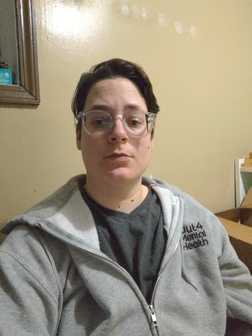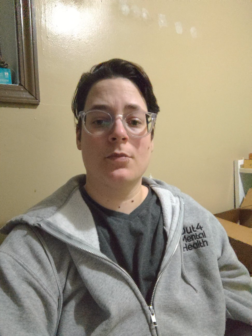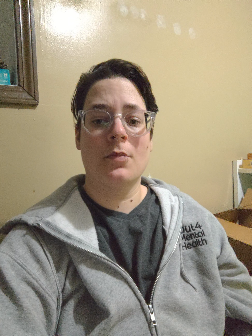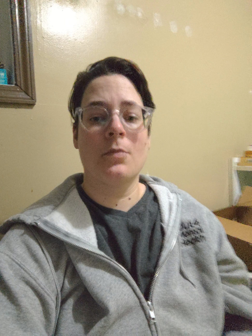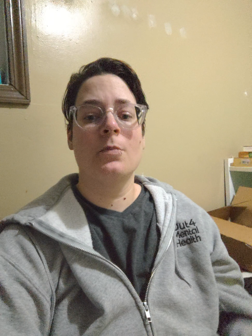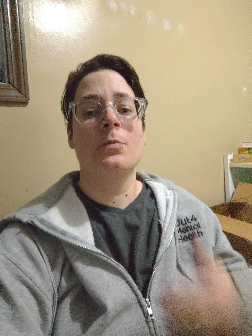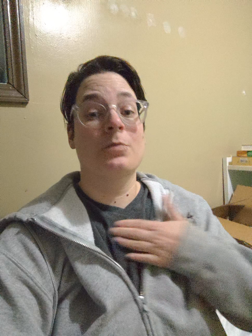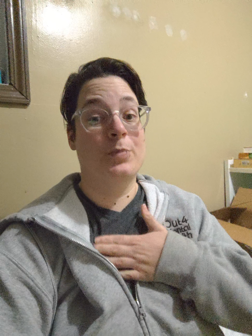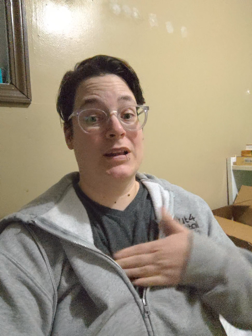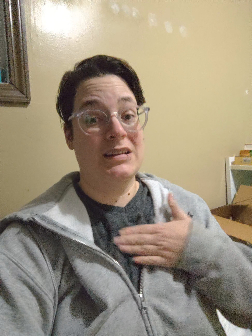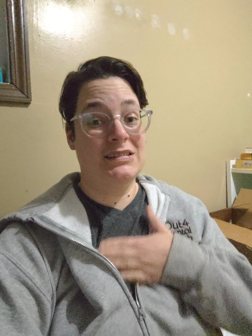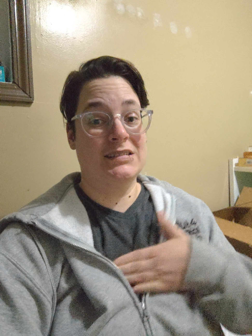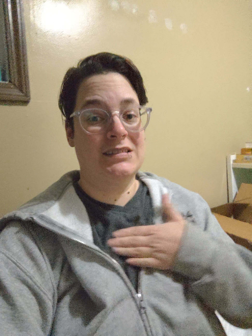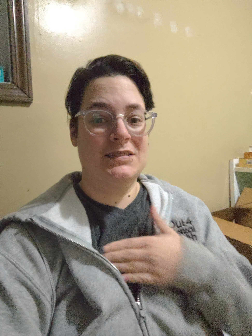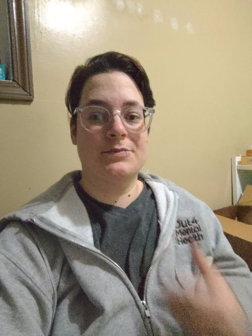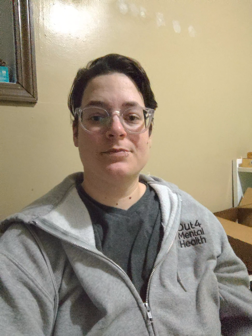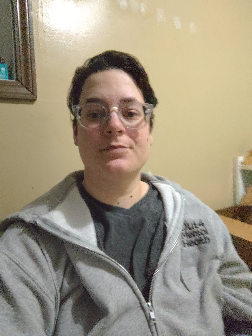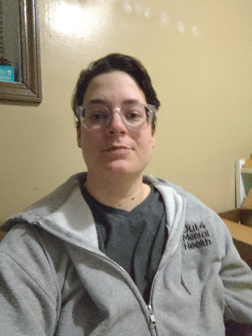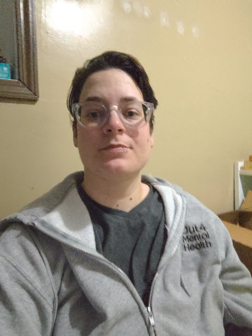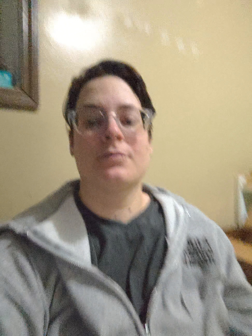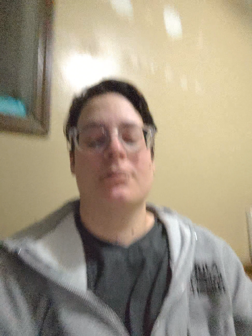please